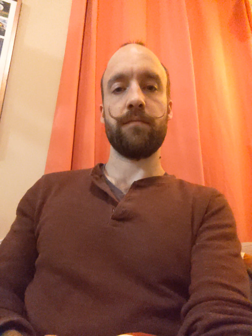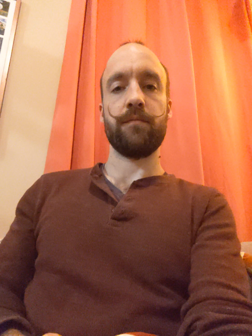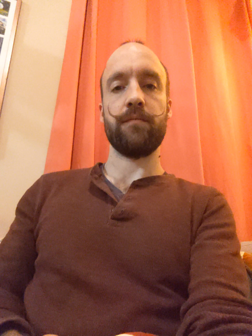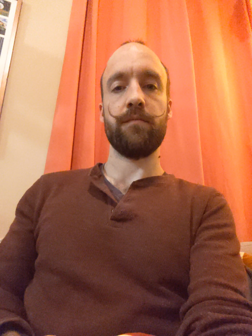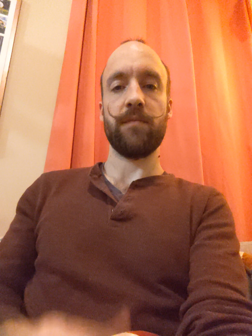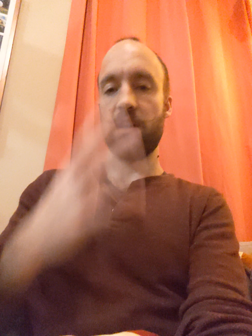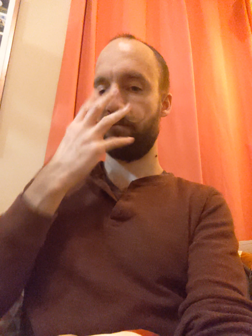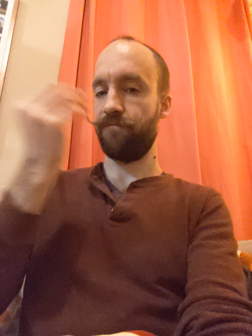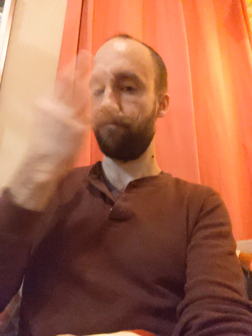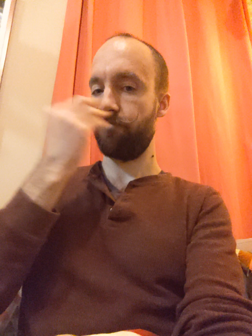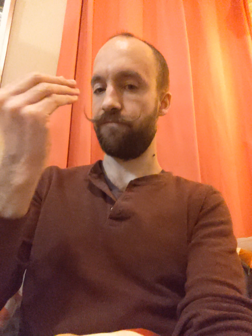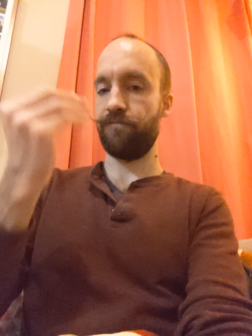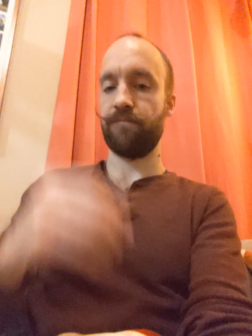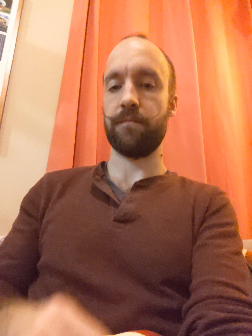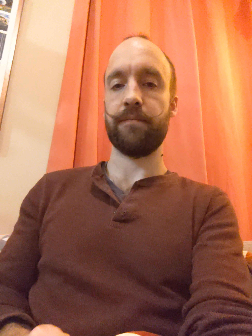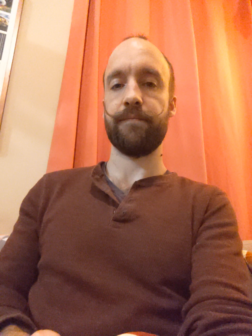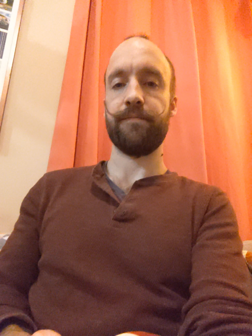wolf